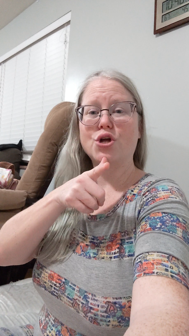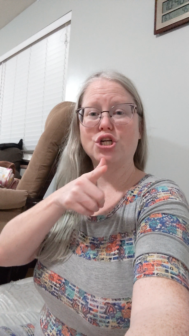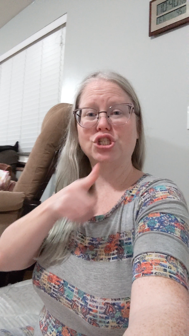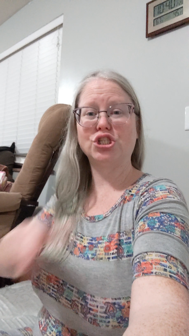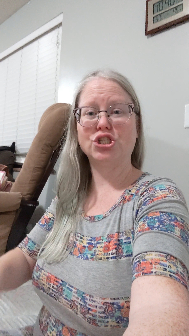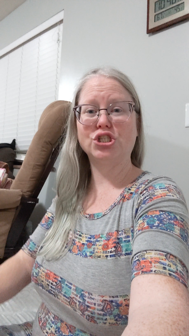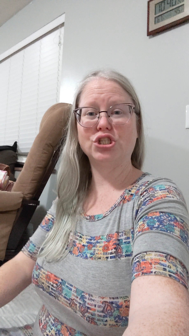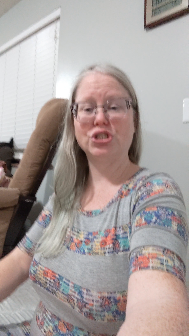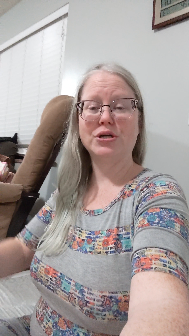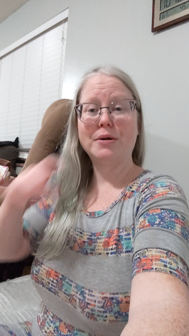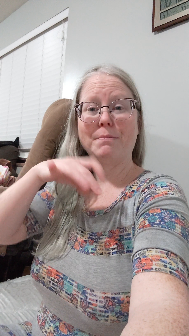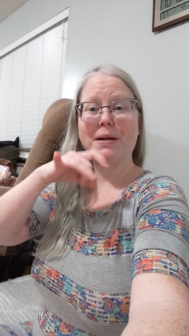pumpkin